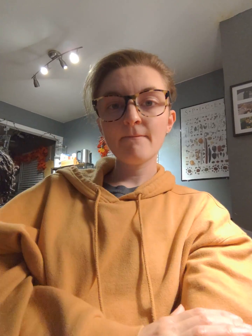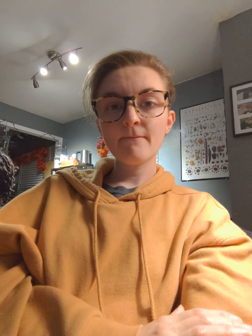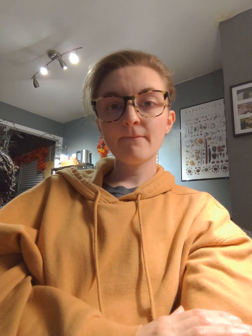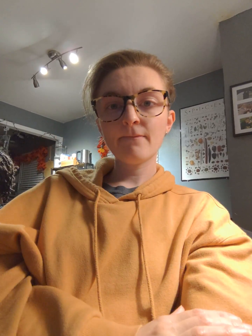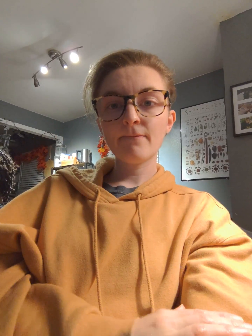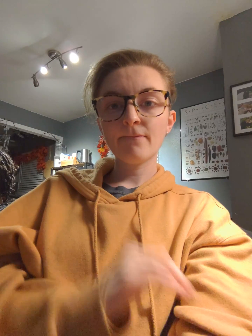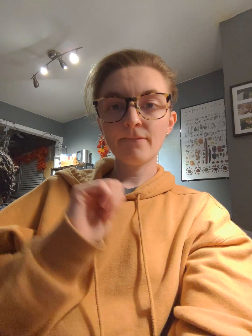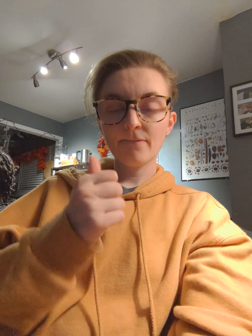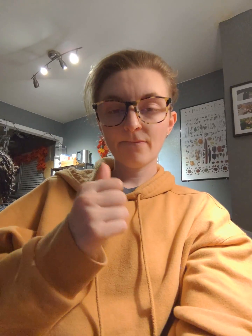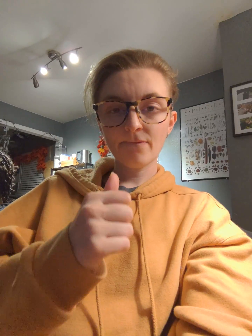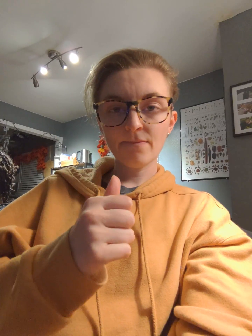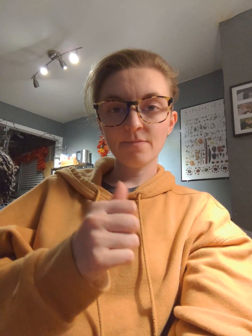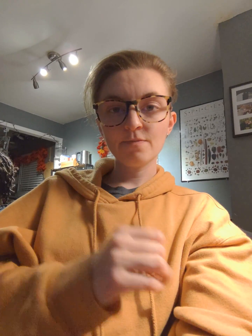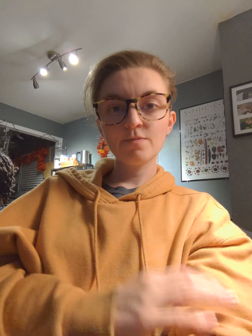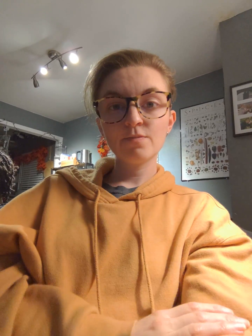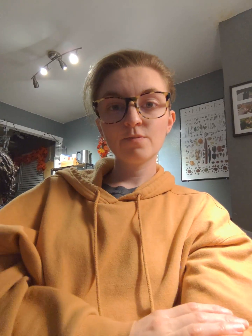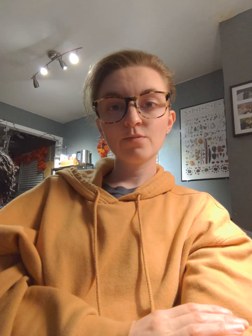how